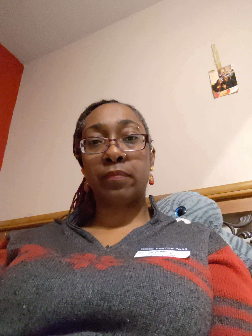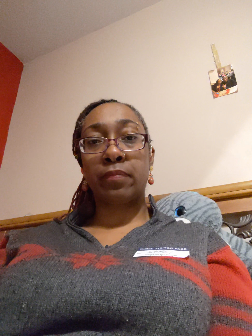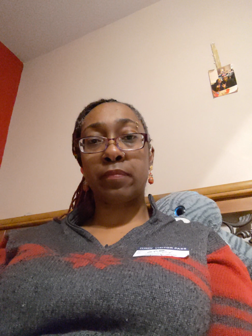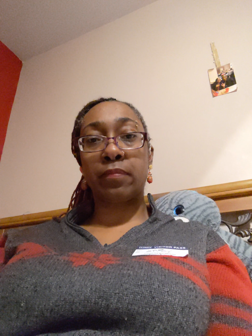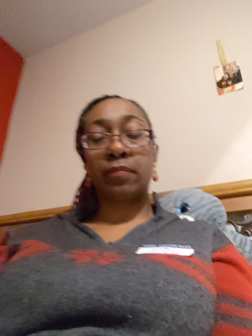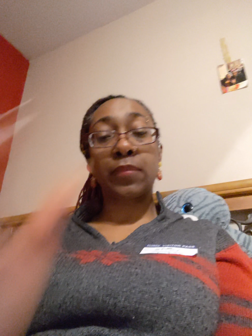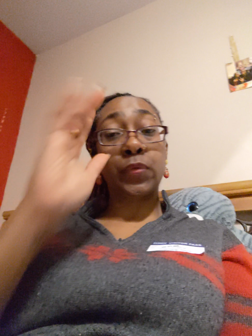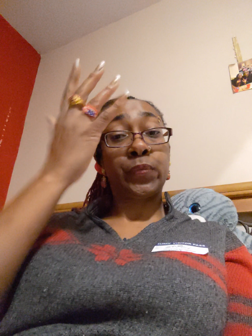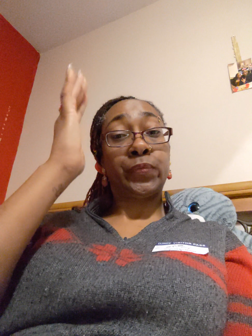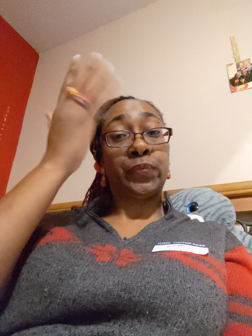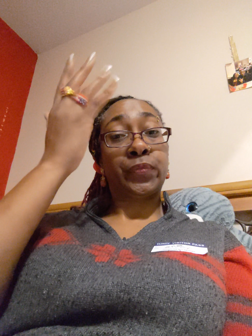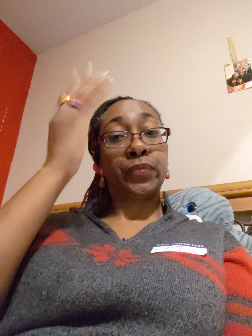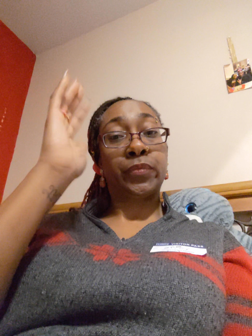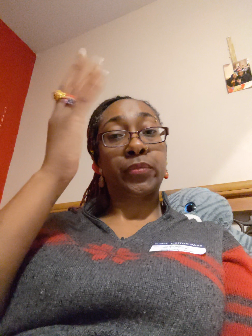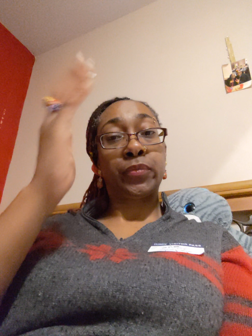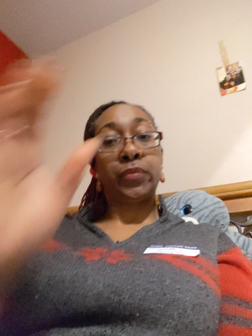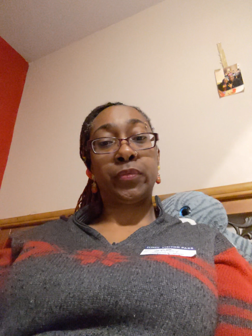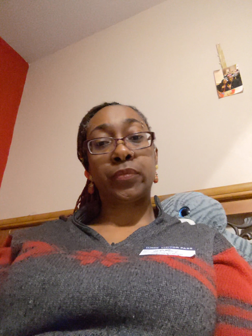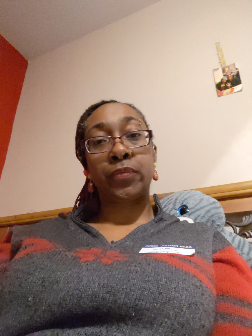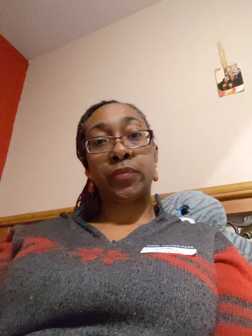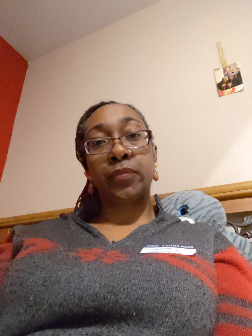tree